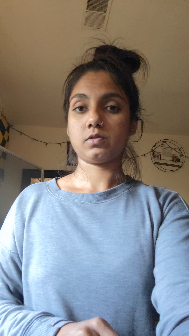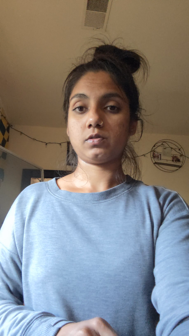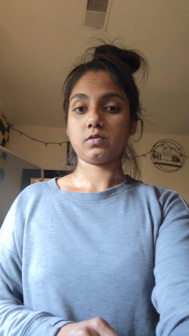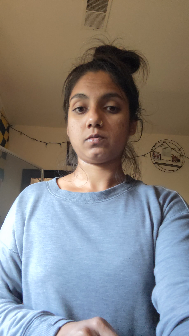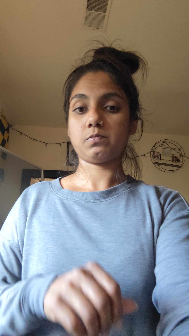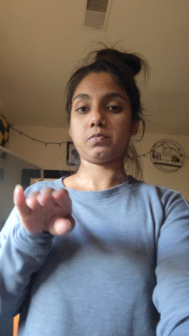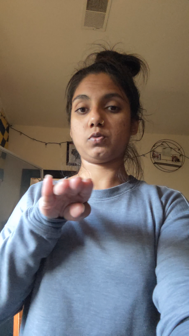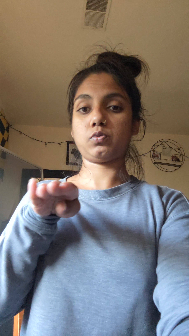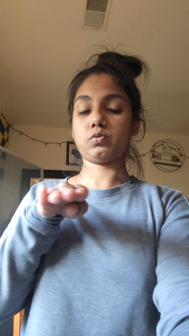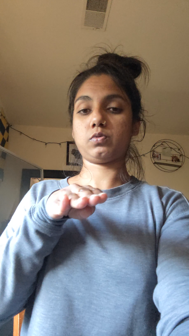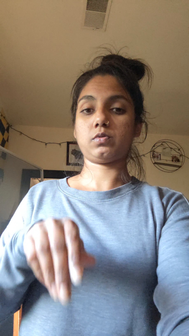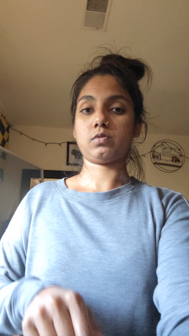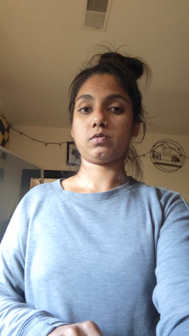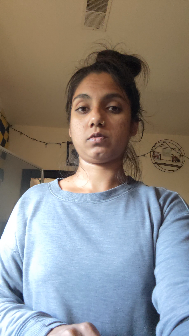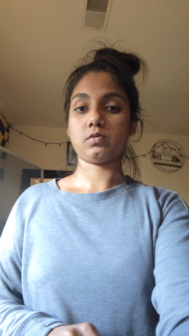boots